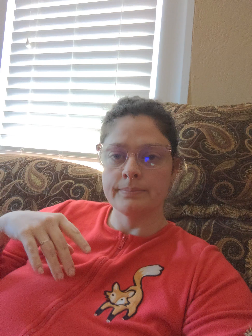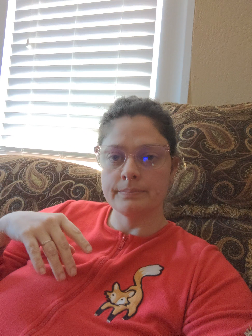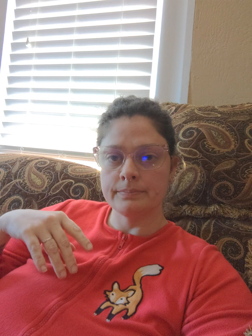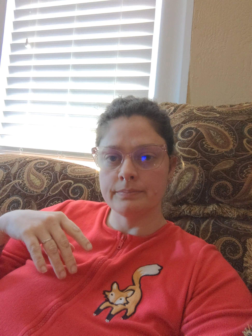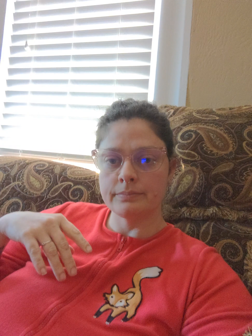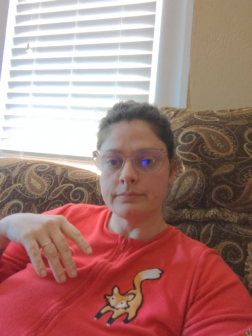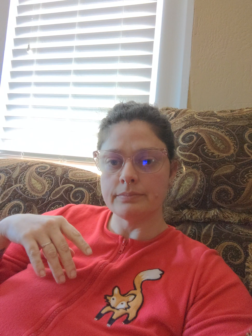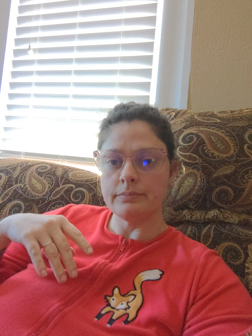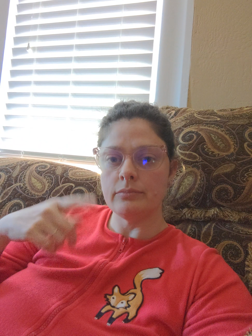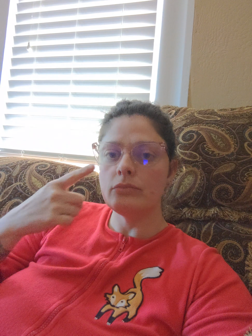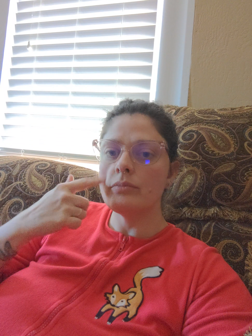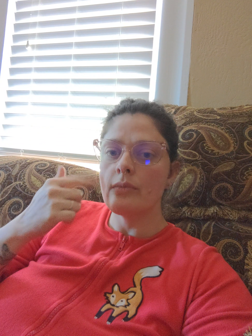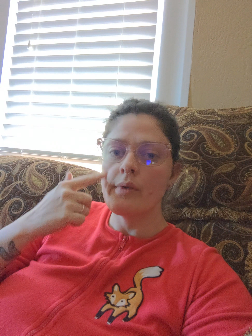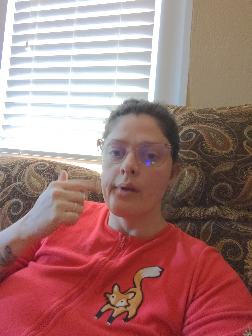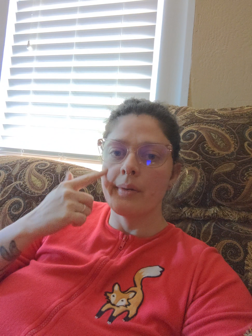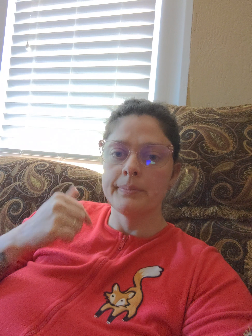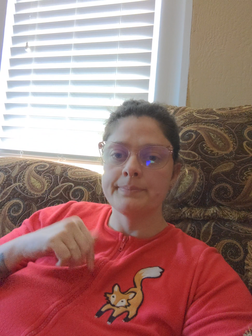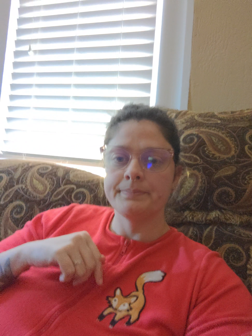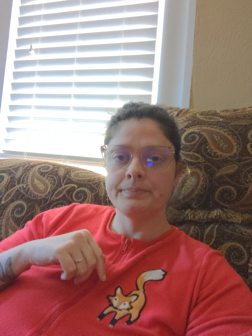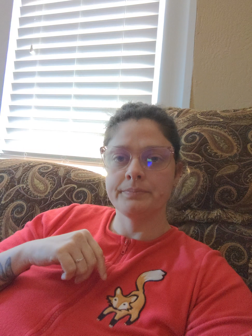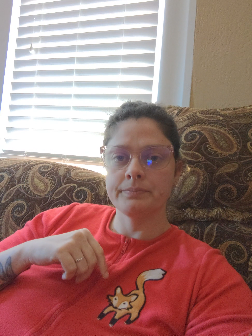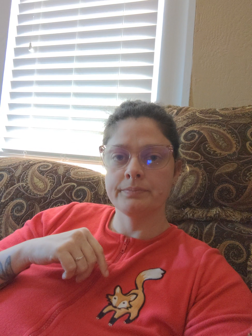cry